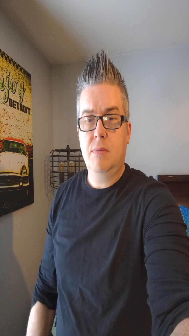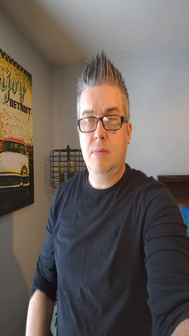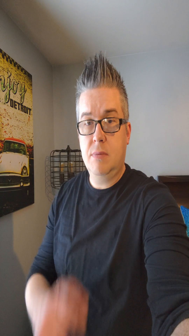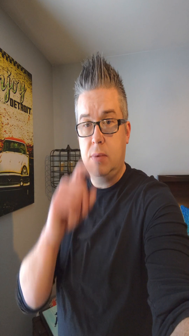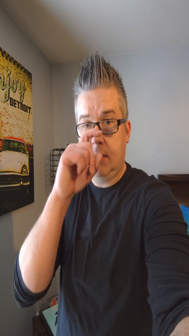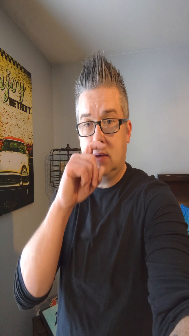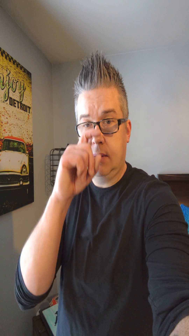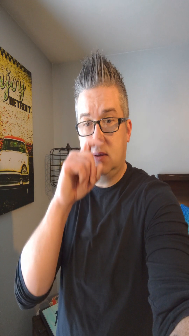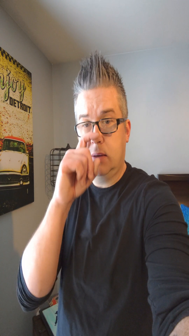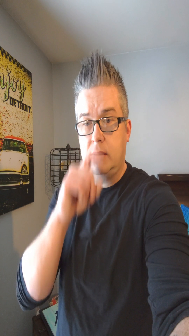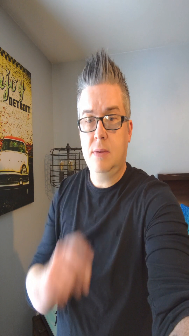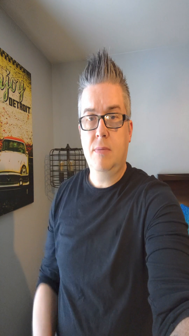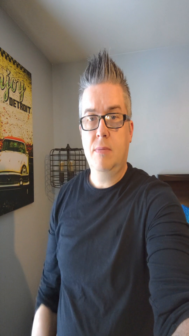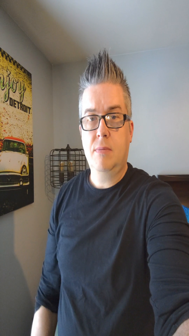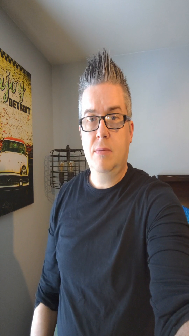doll